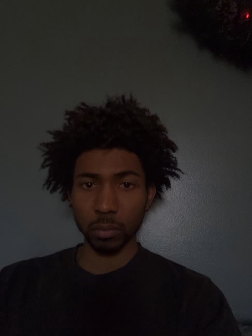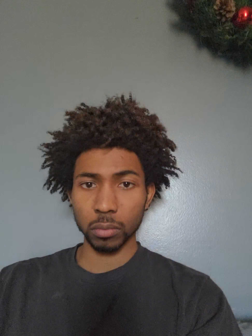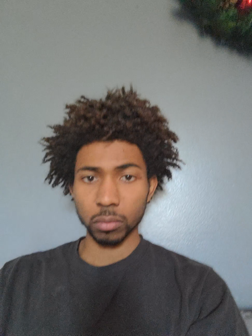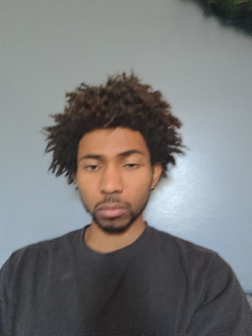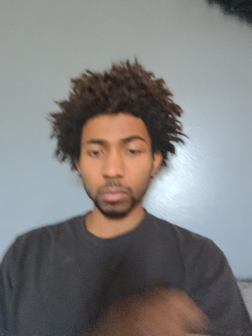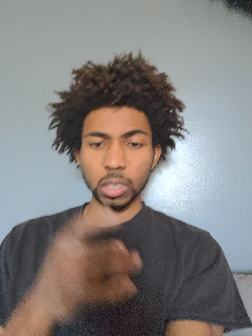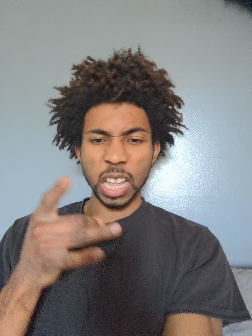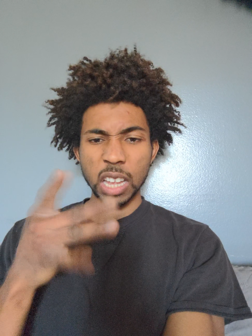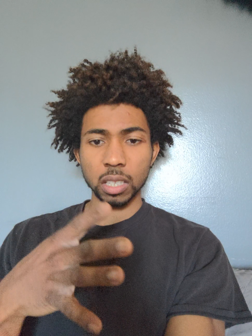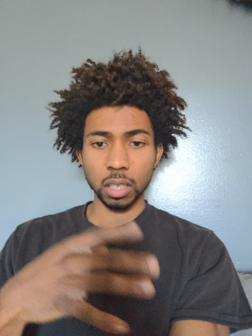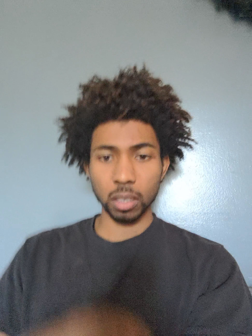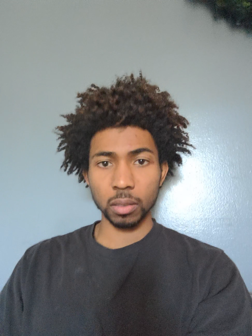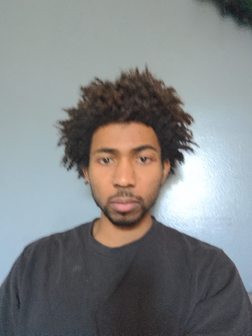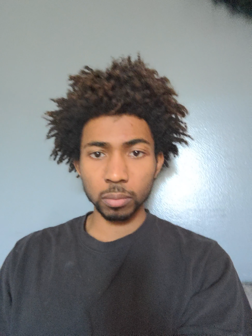hate